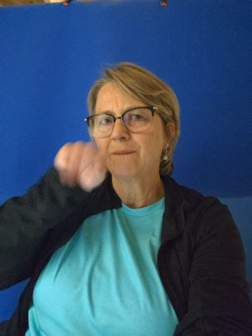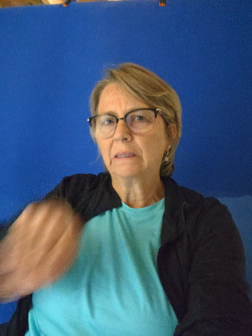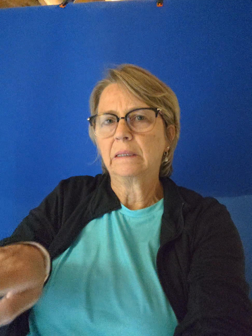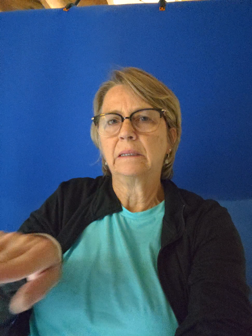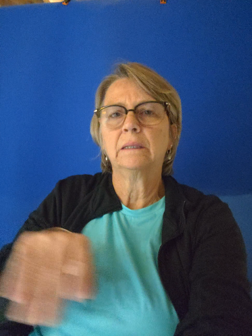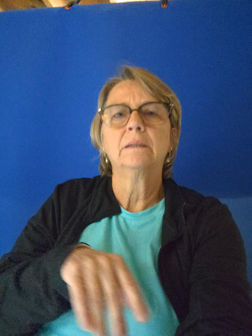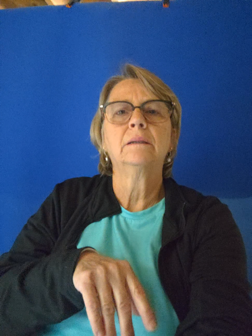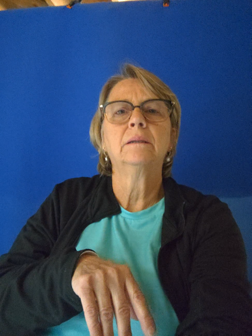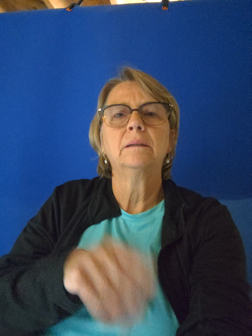elephant